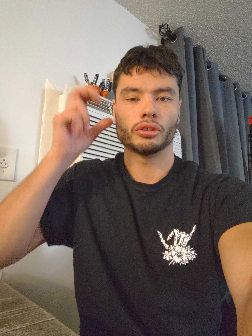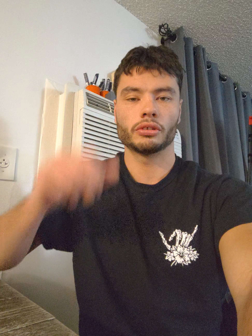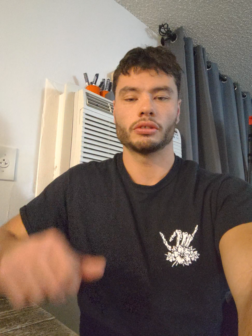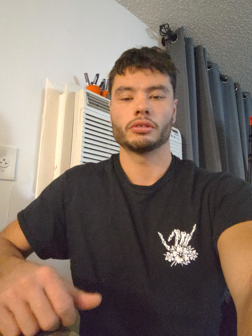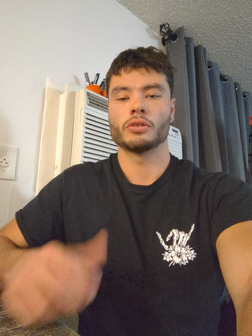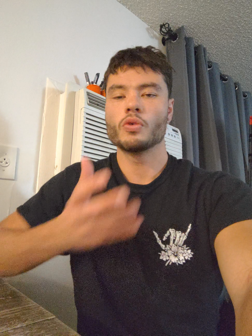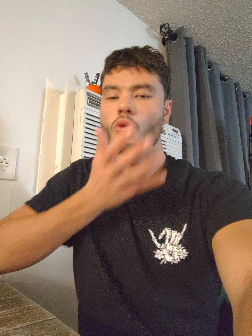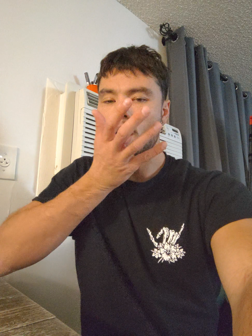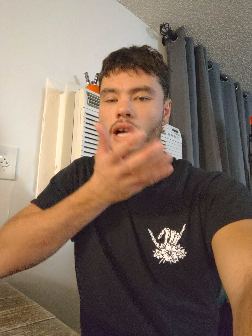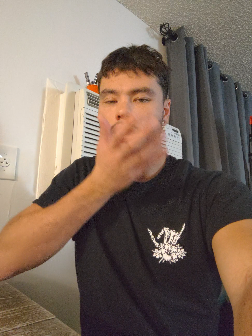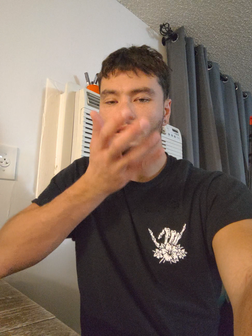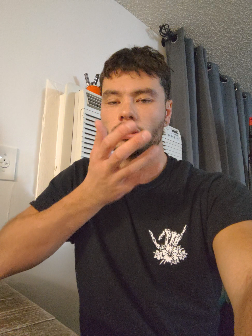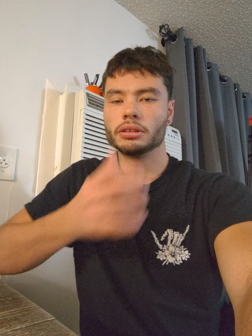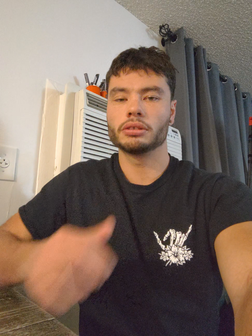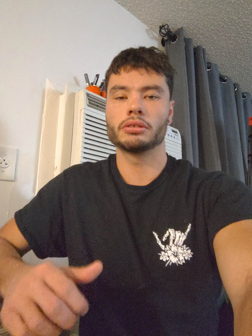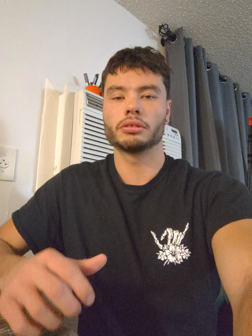grass